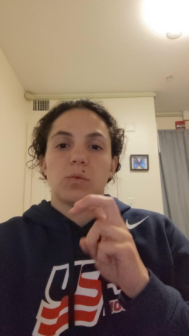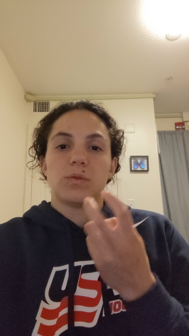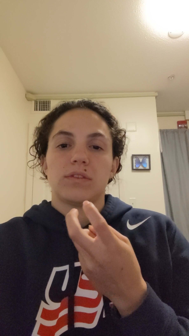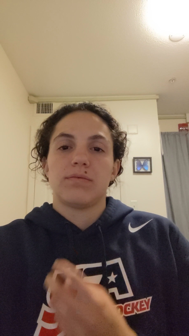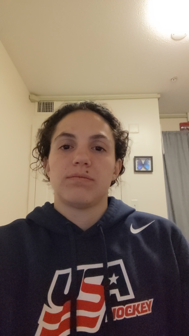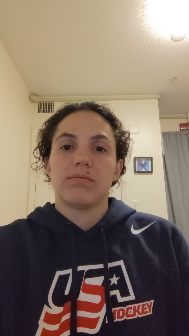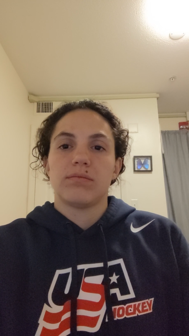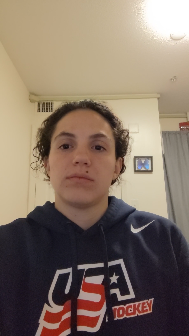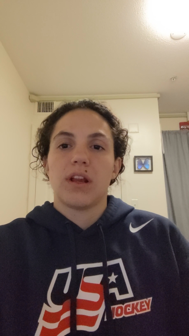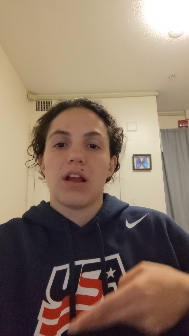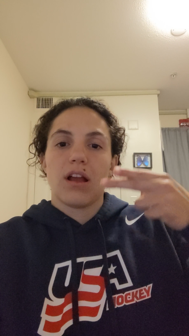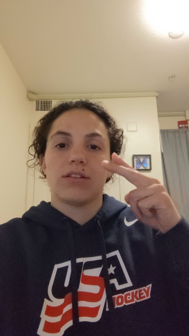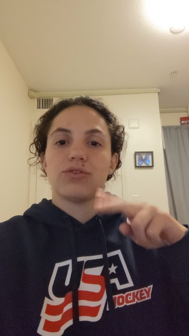high chair